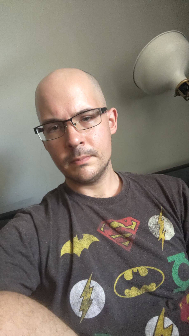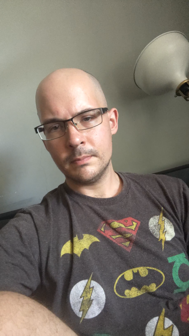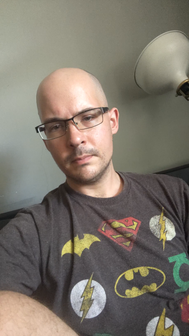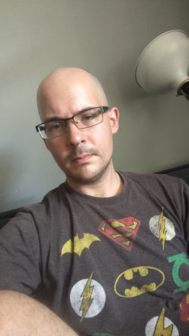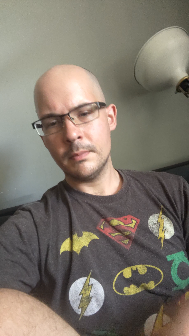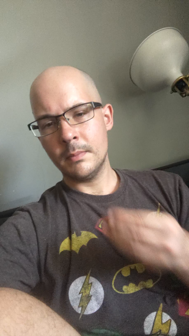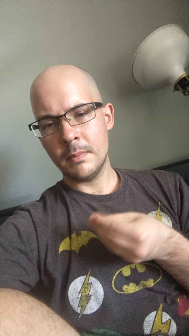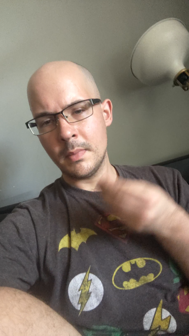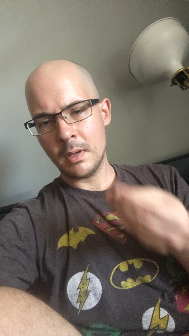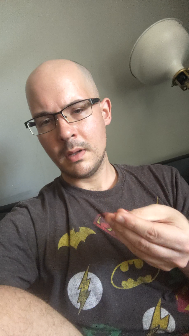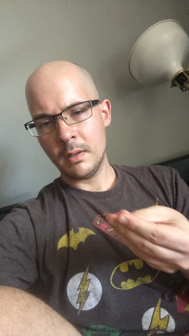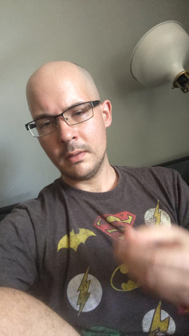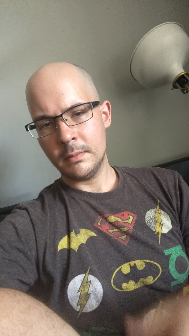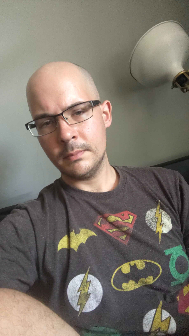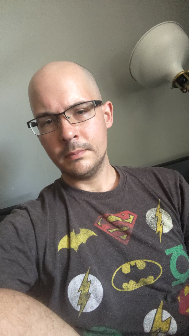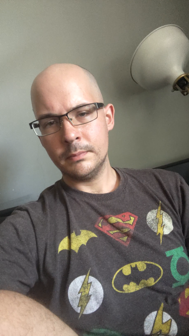buy